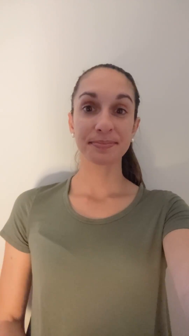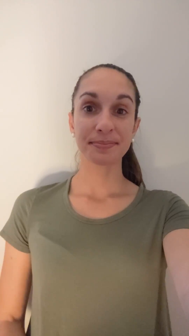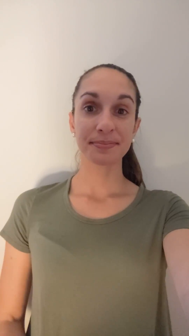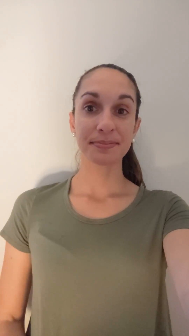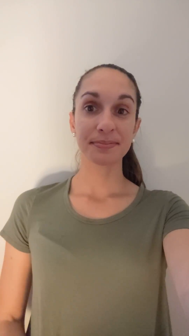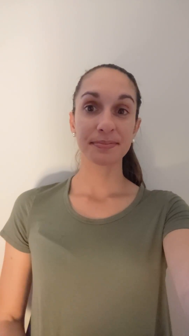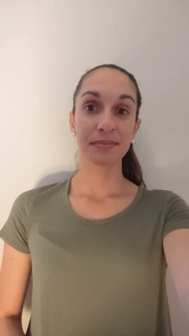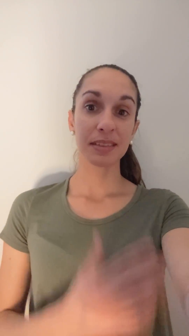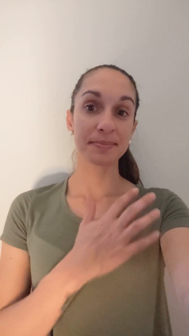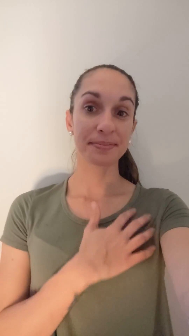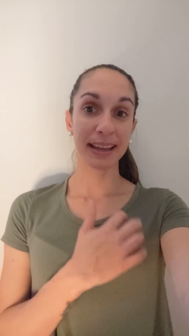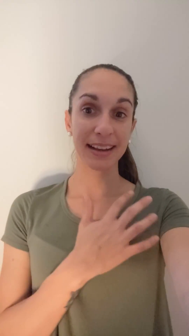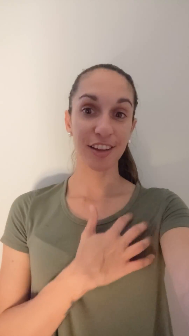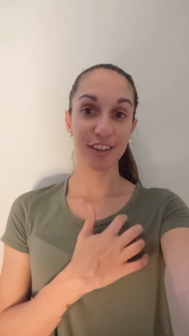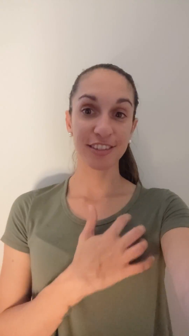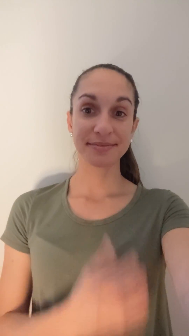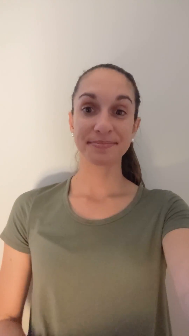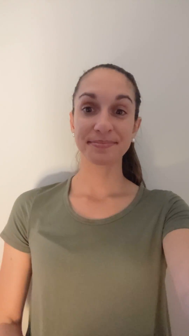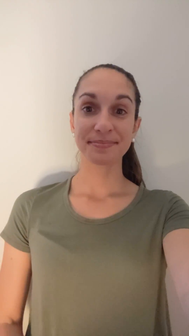bear